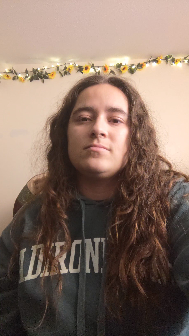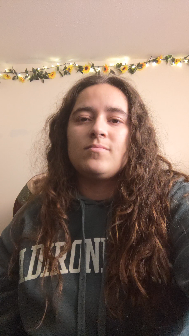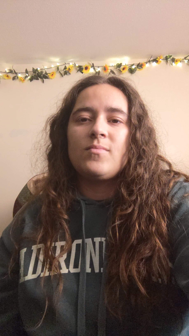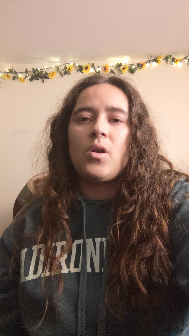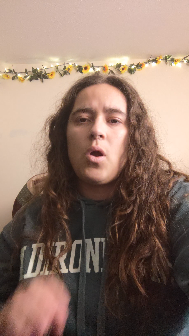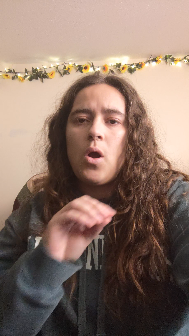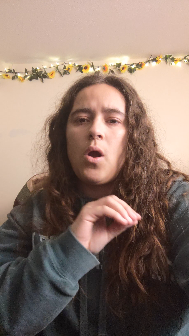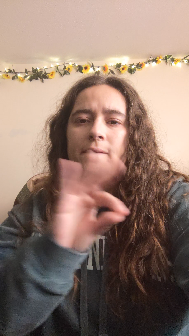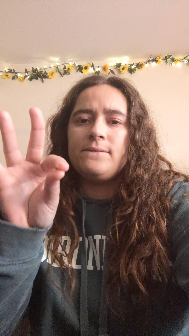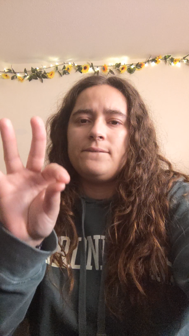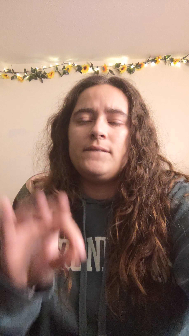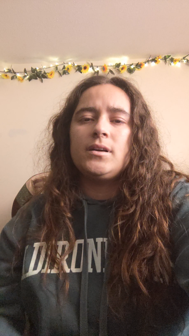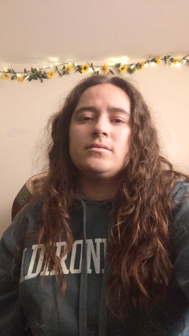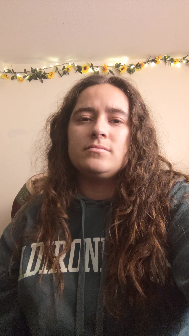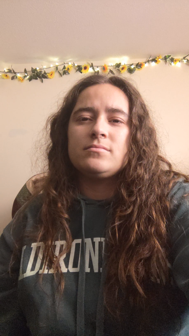off